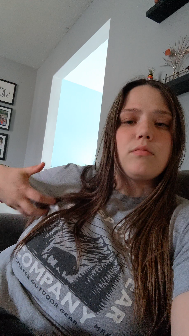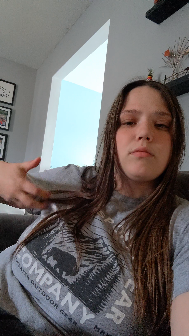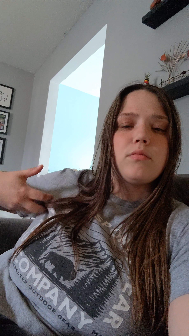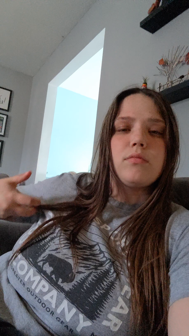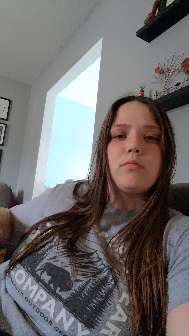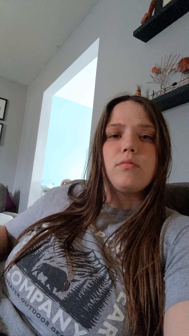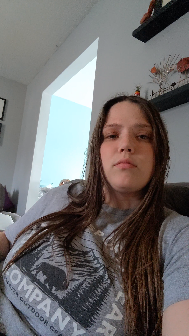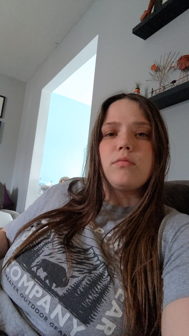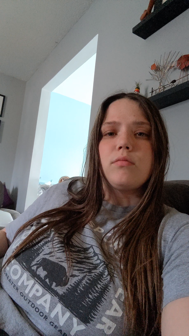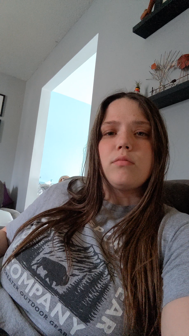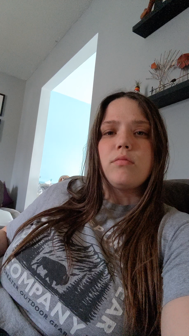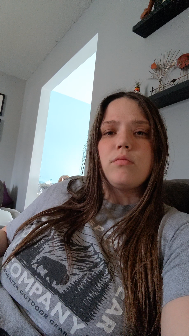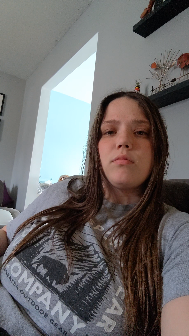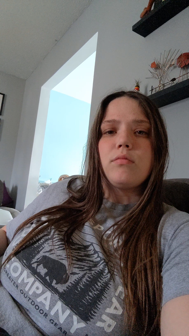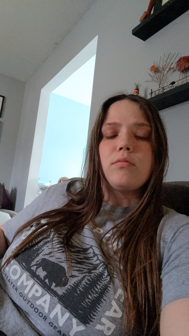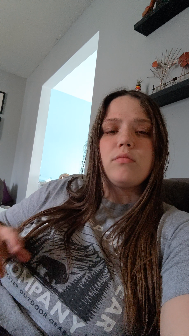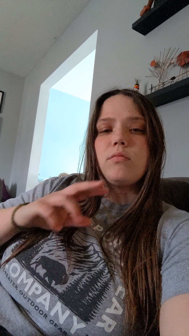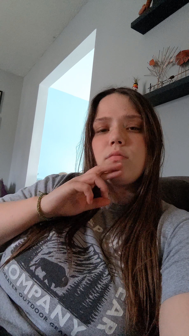are